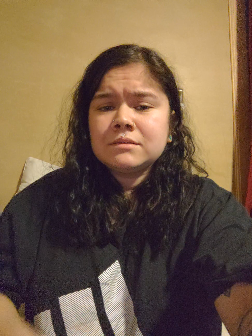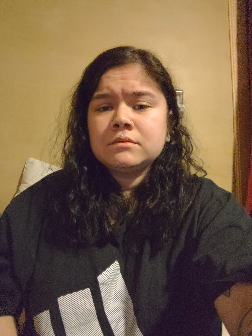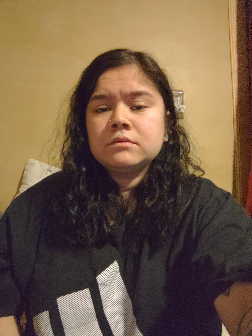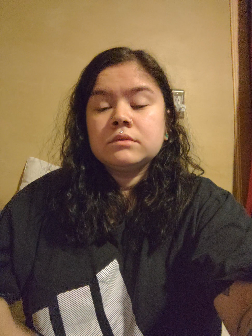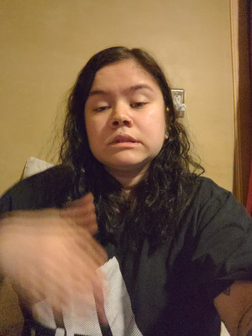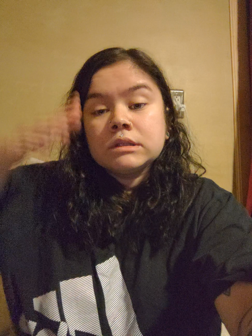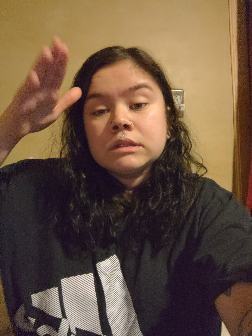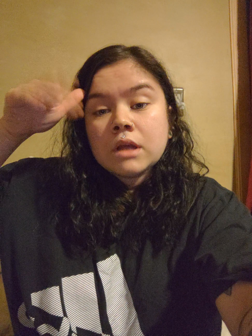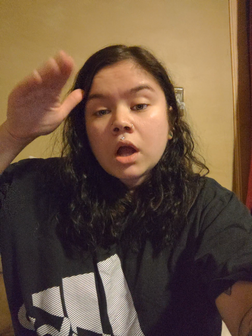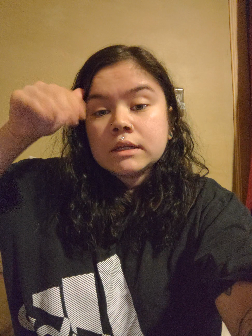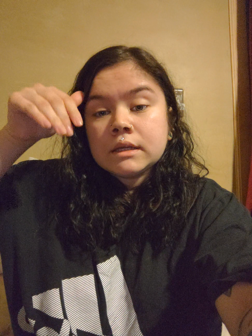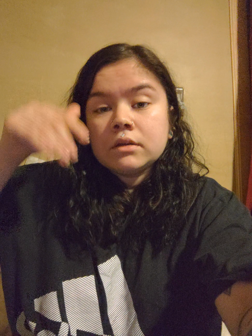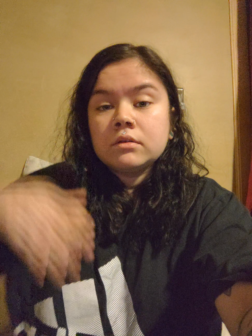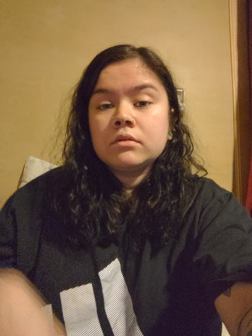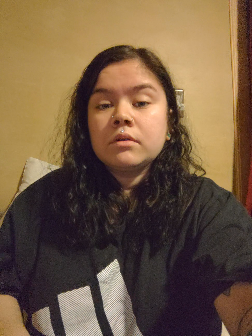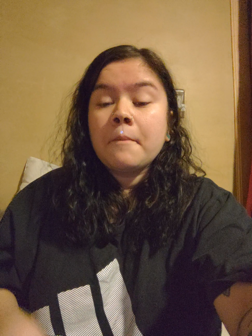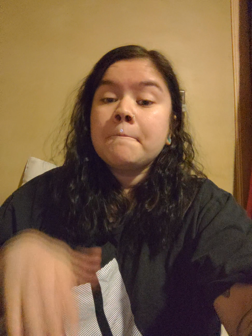donkey